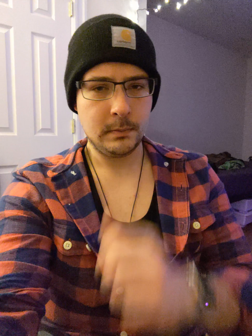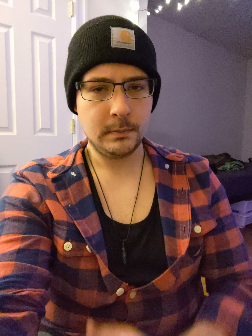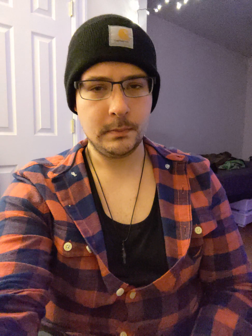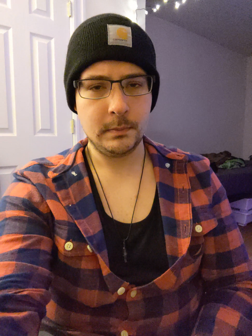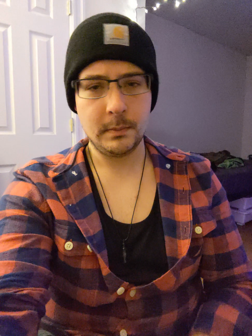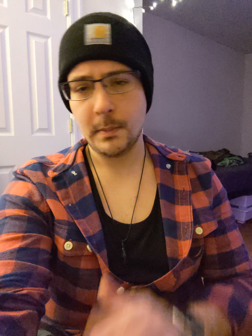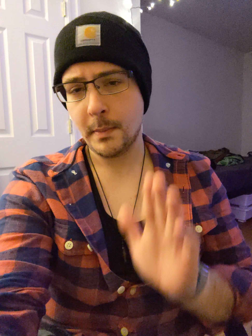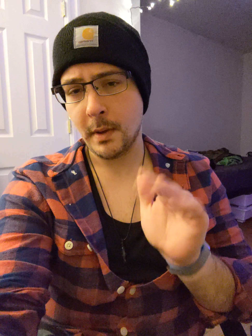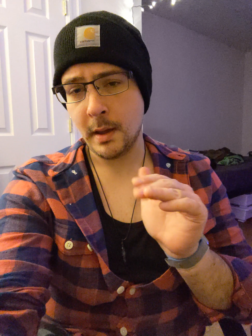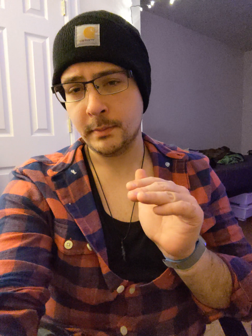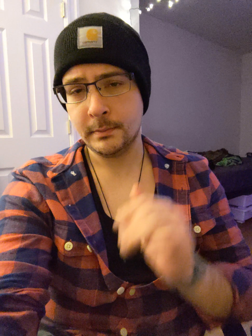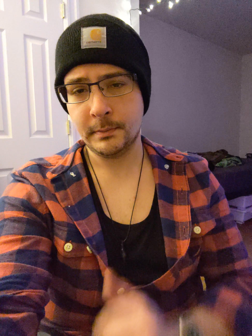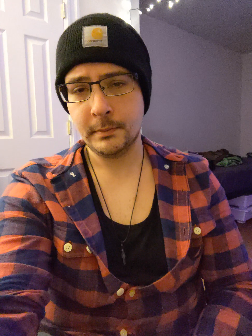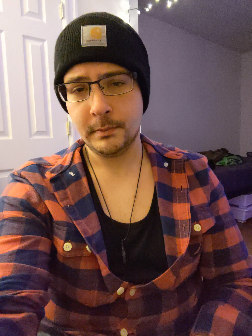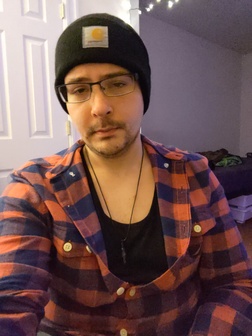bye